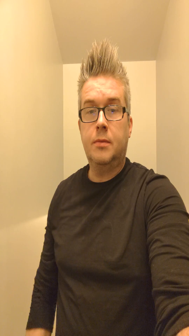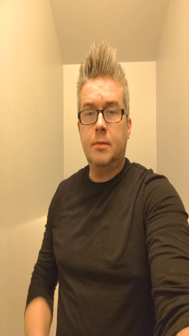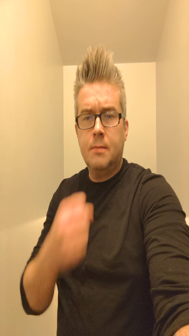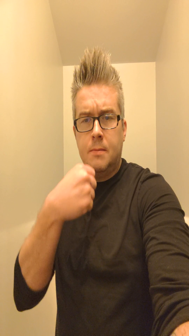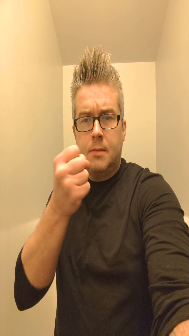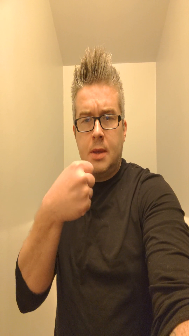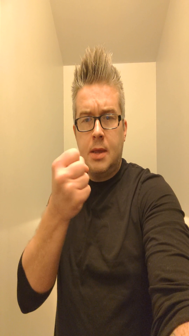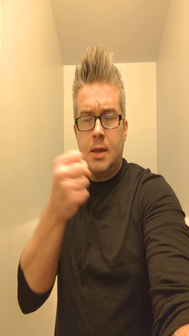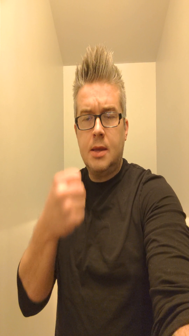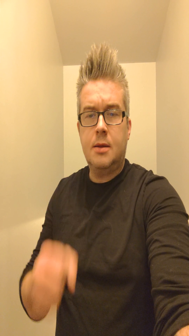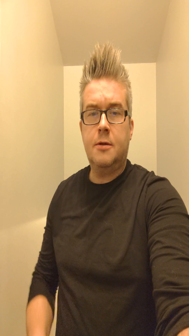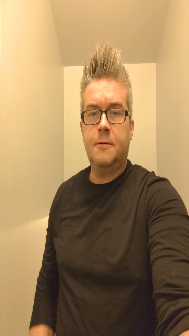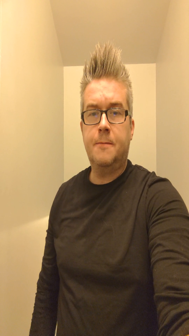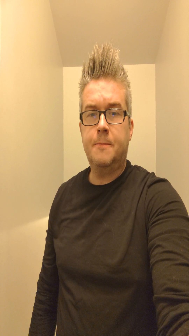make